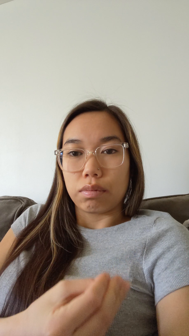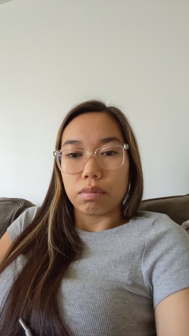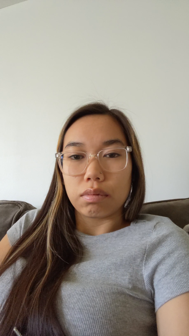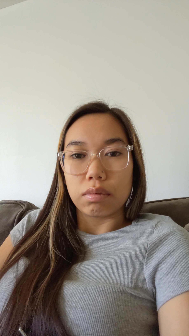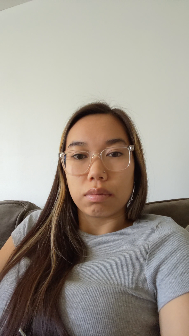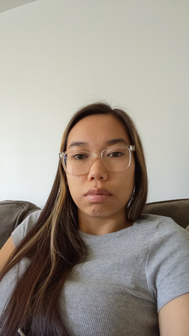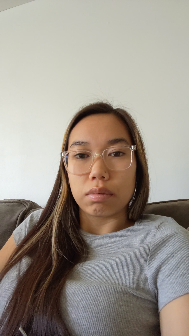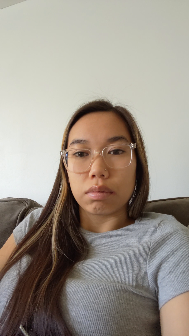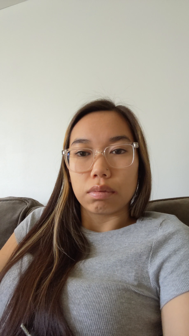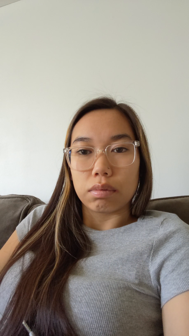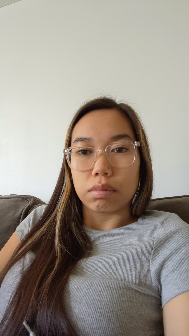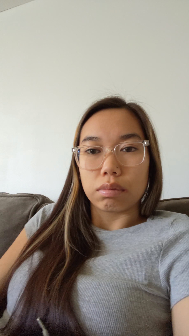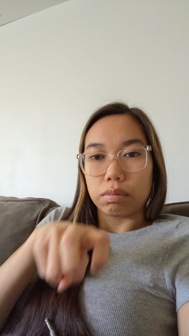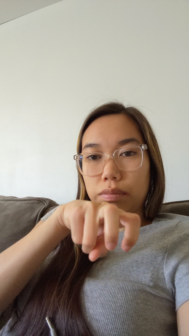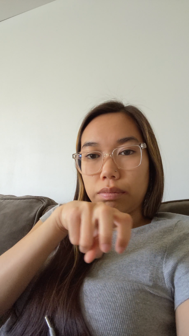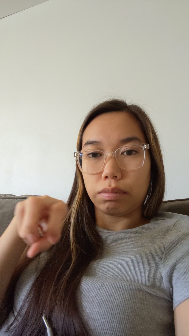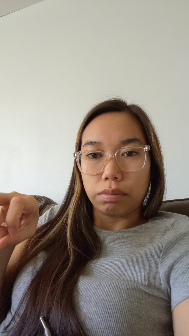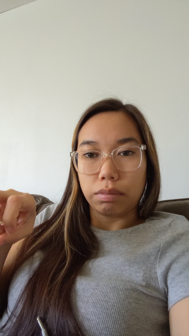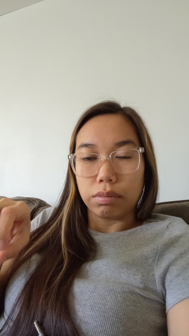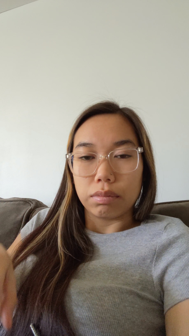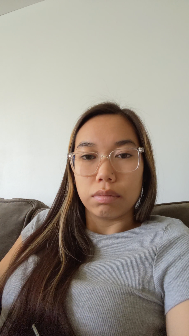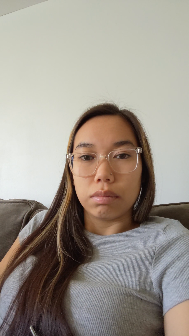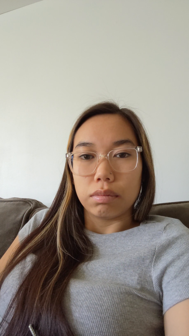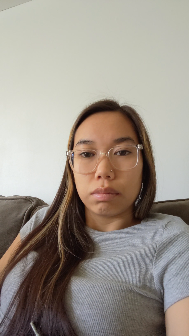porch